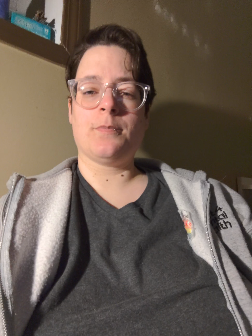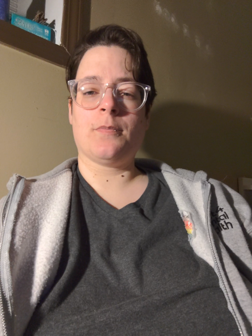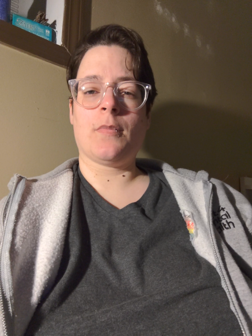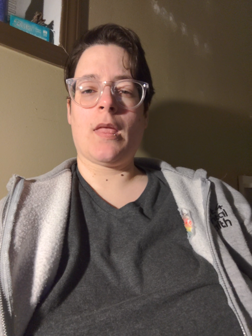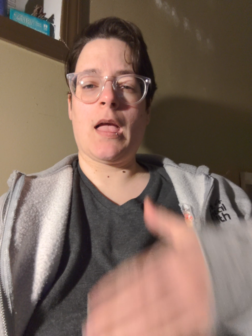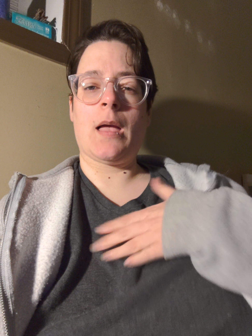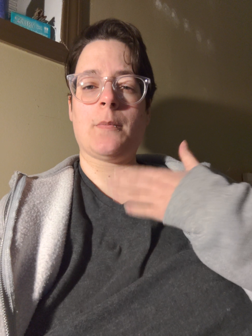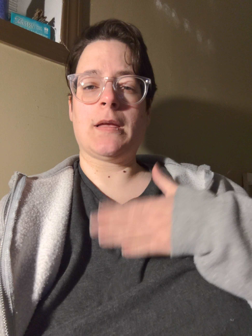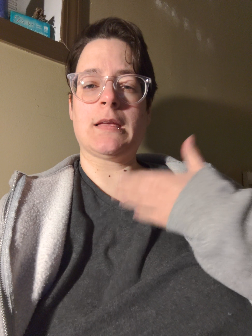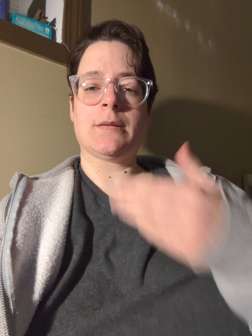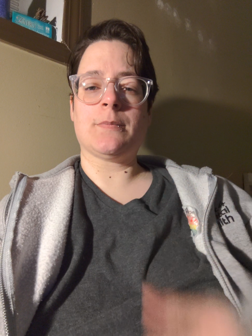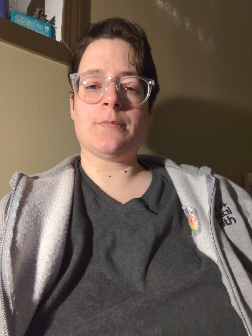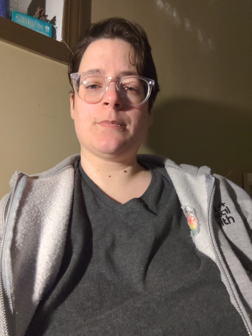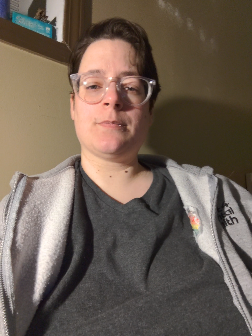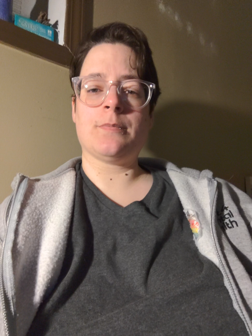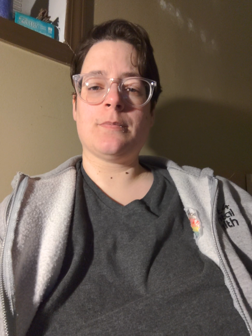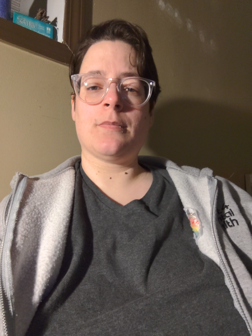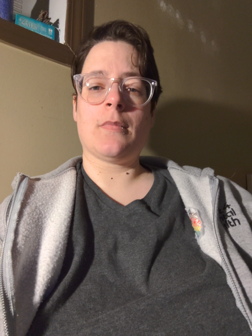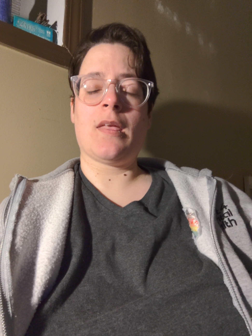happy